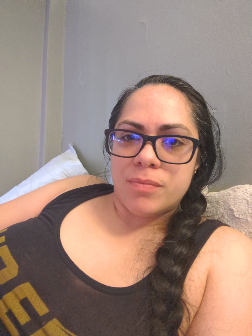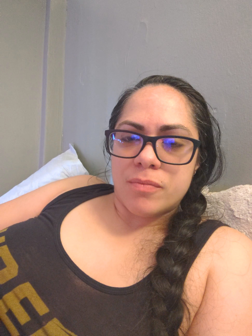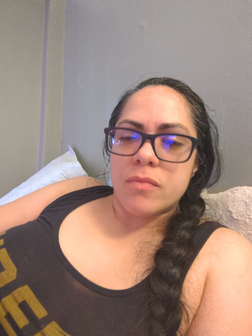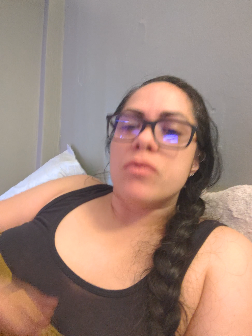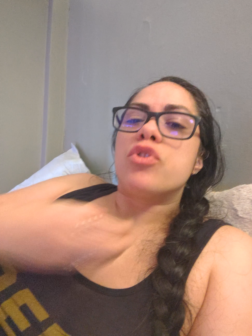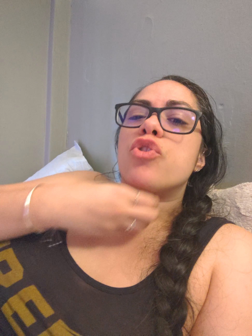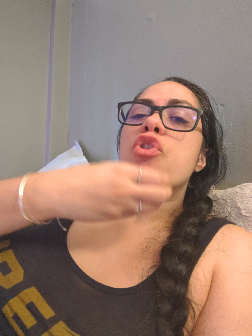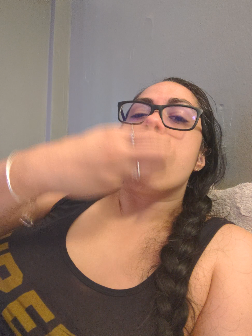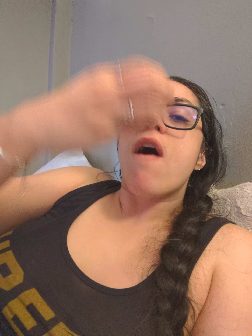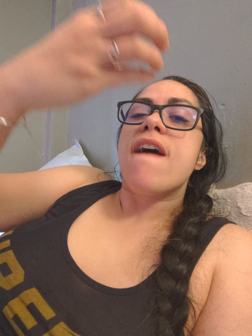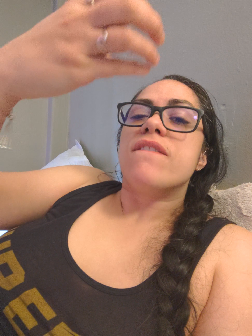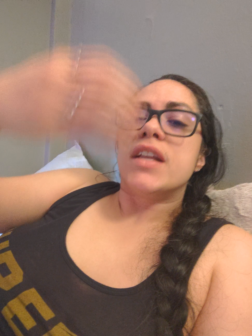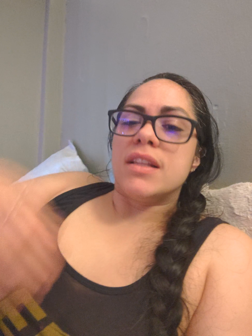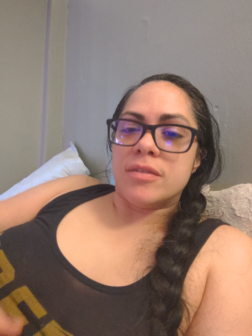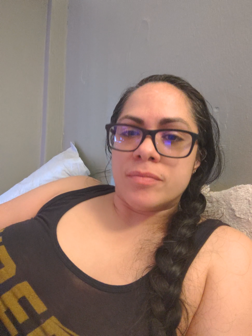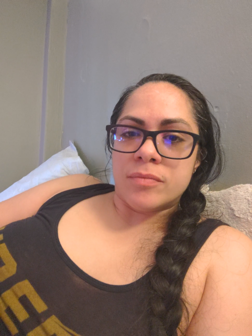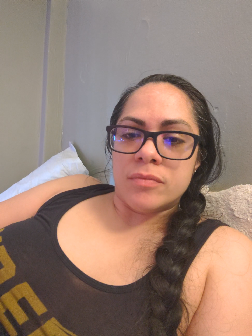giraffe